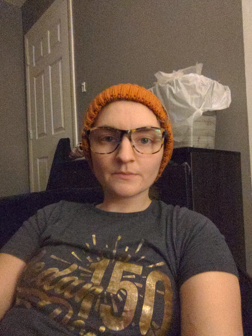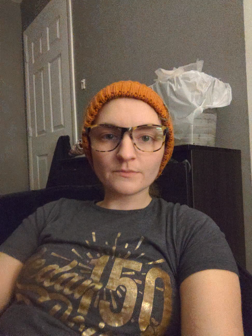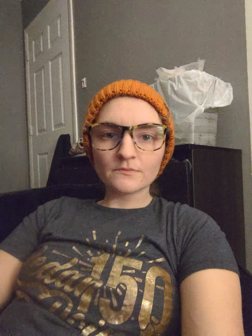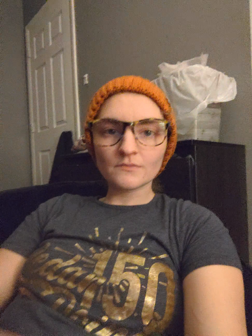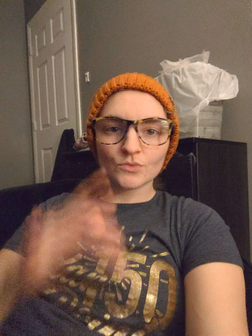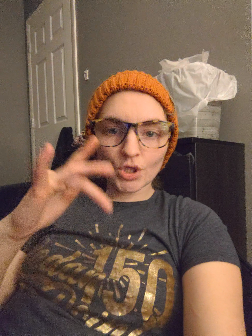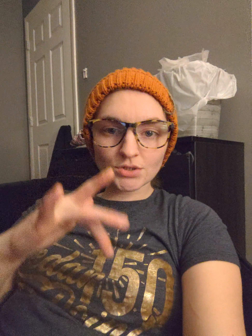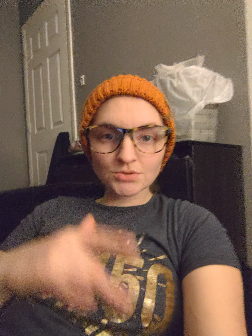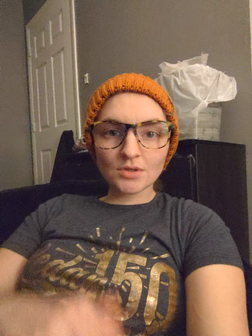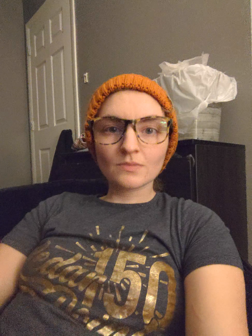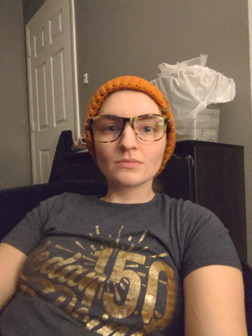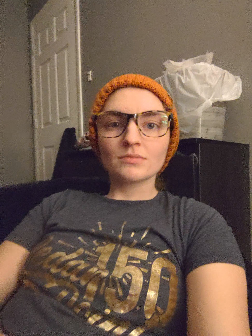touch